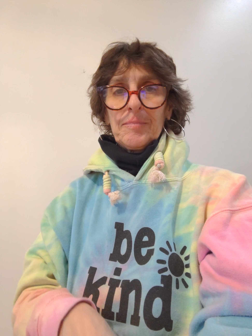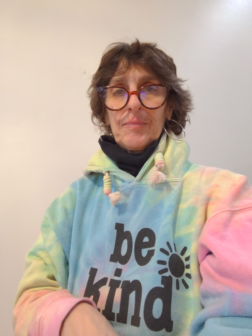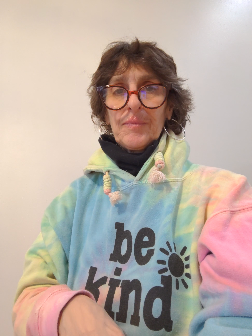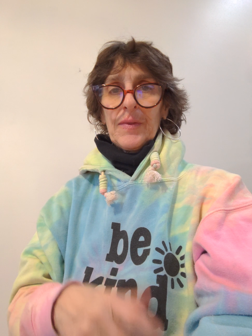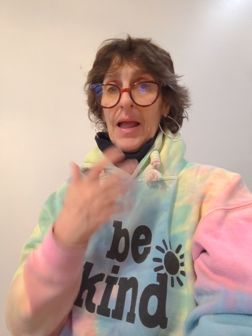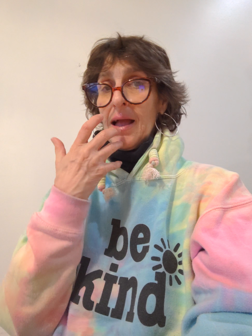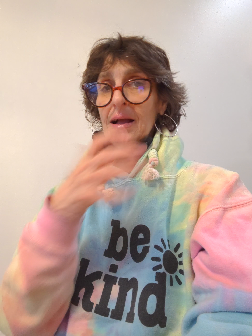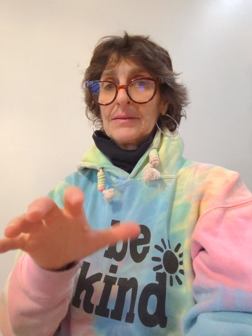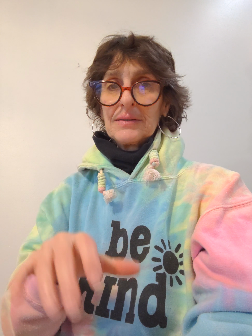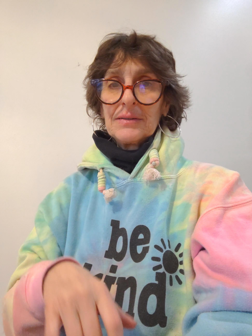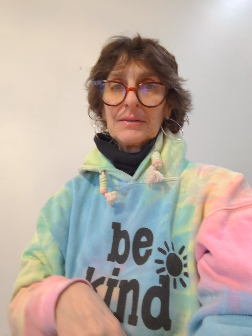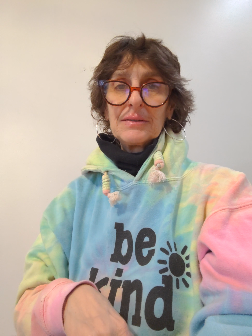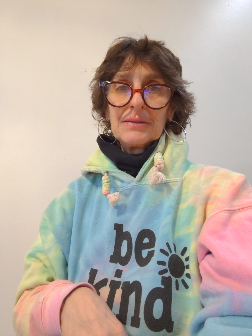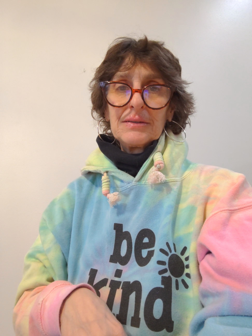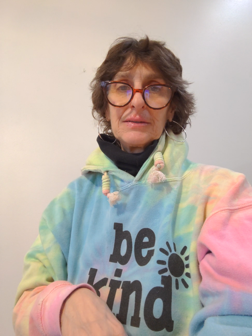hot